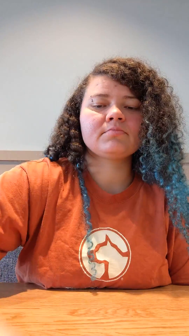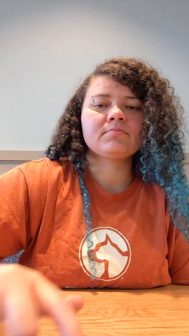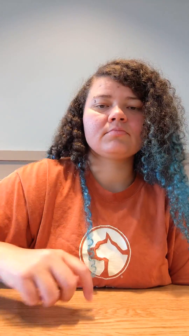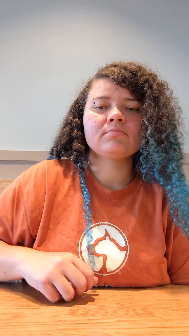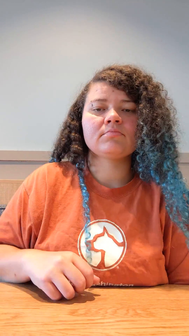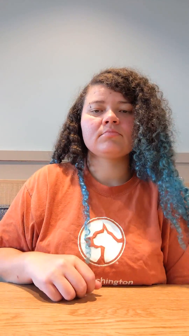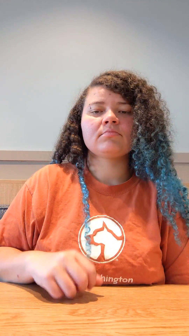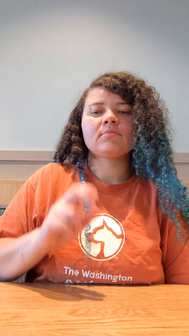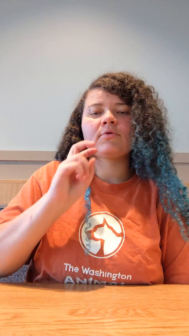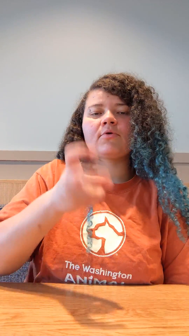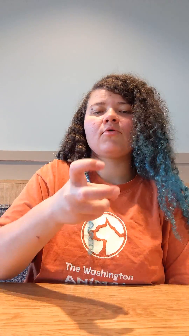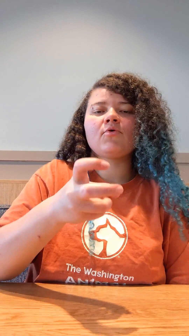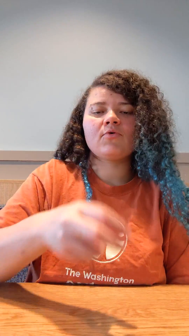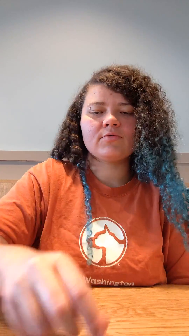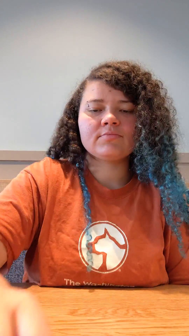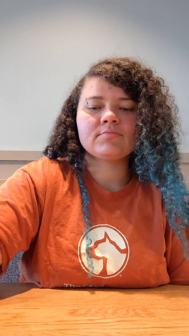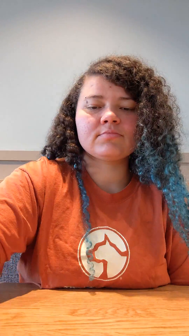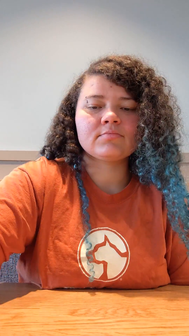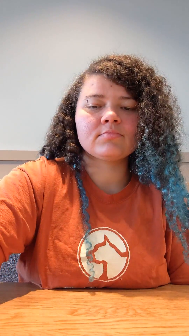hard